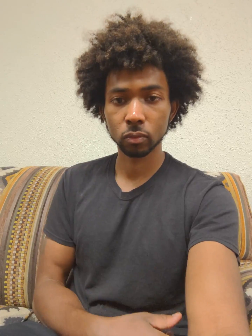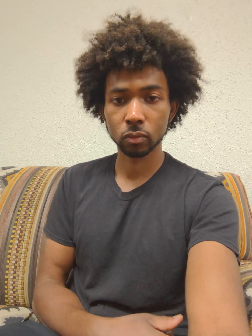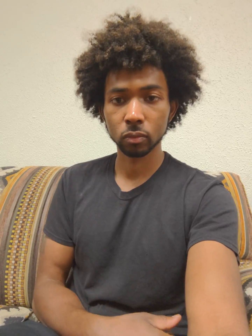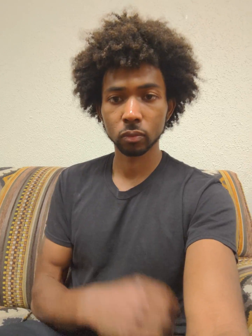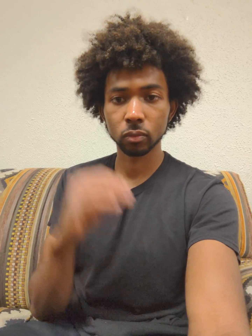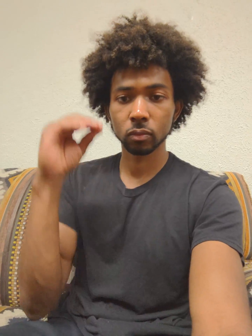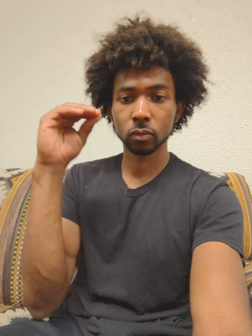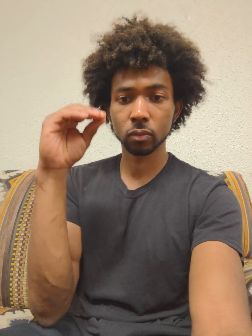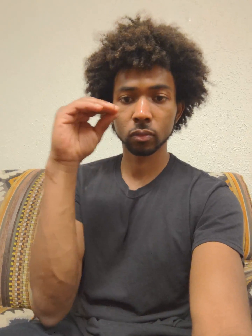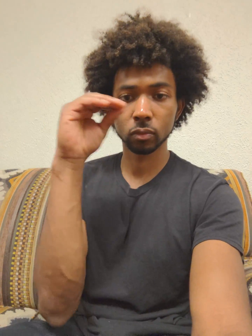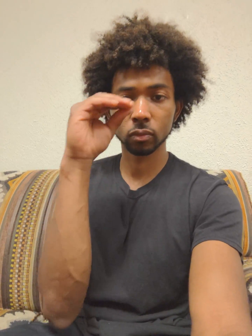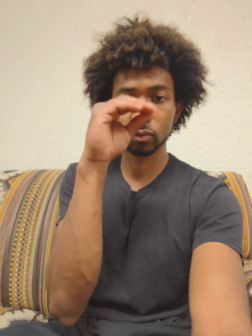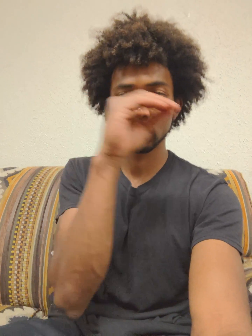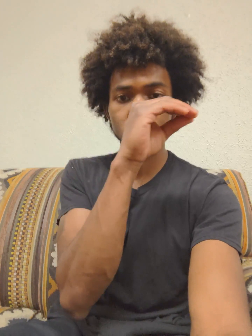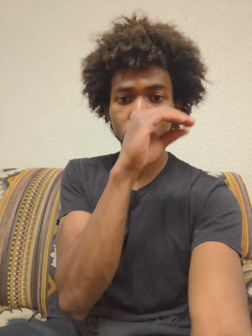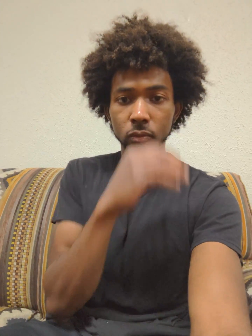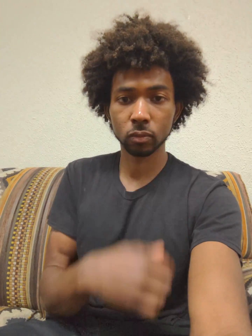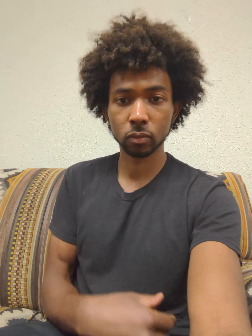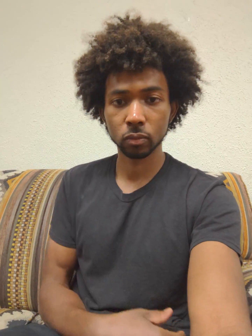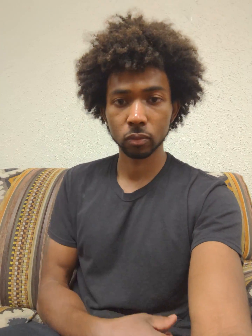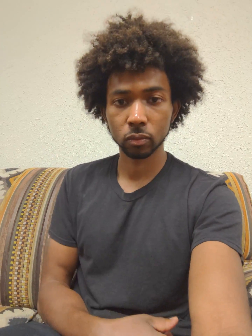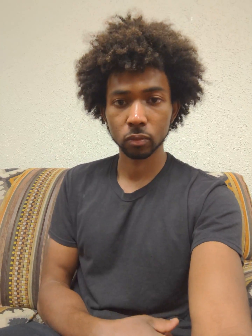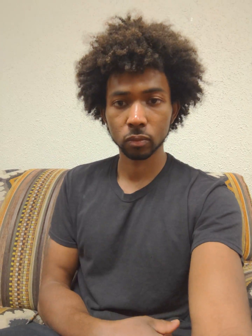dinosaur